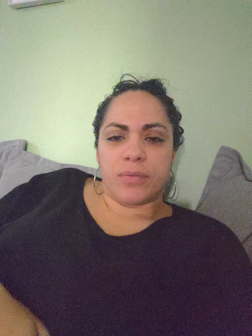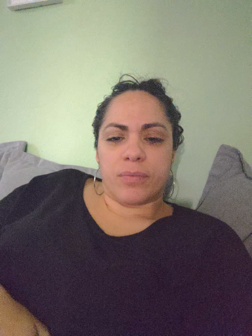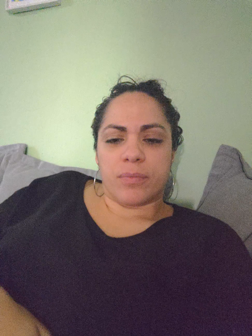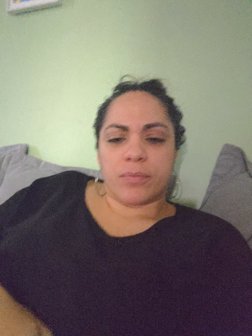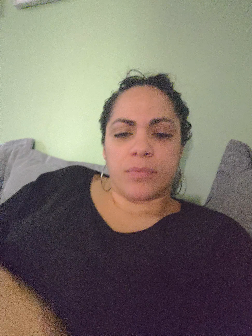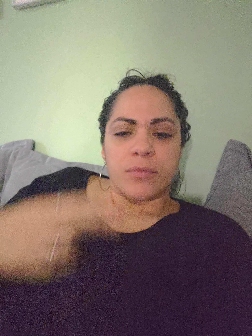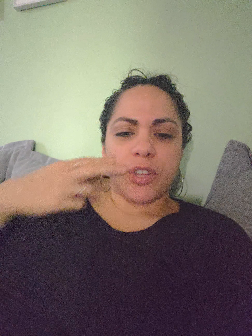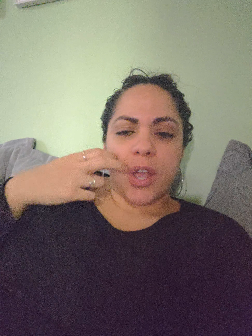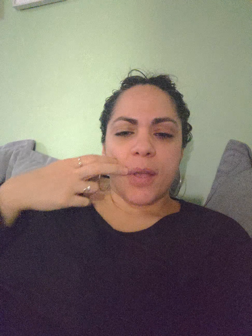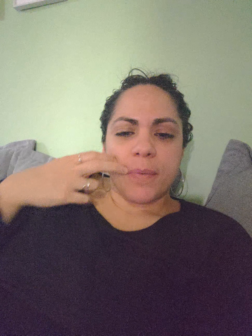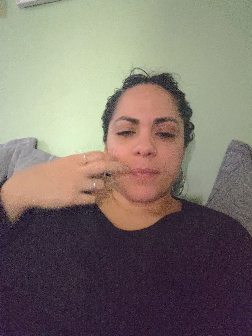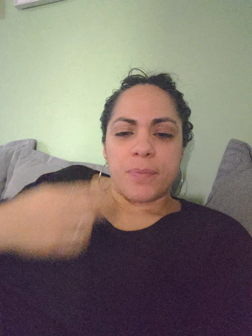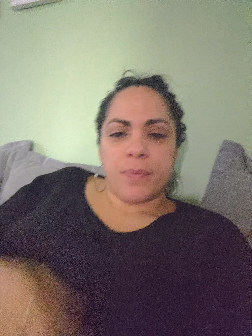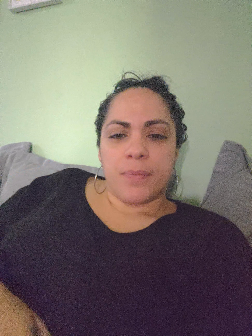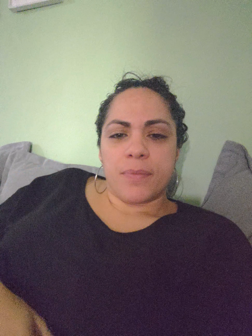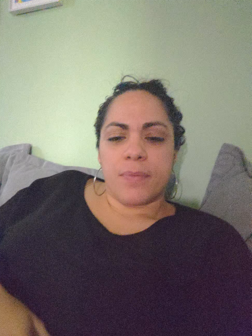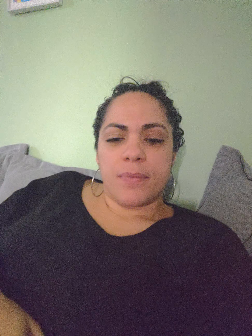gum